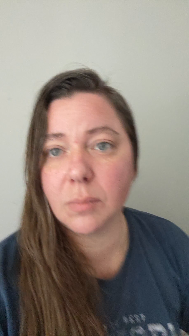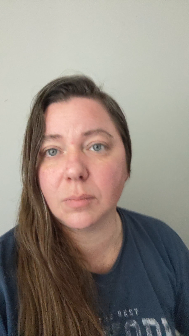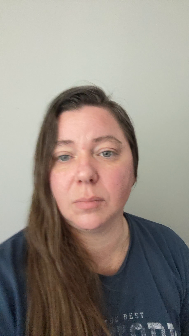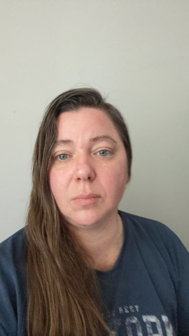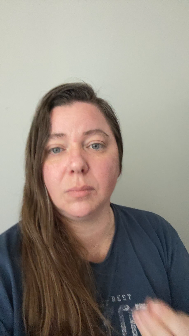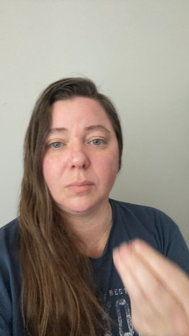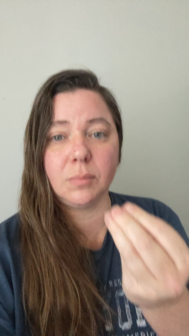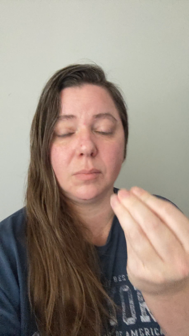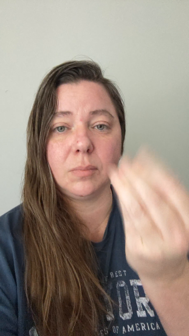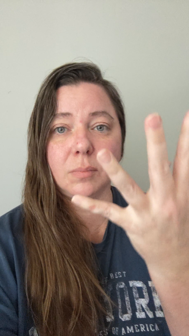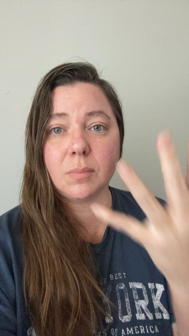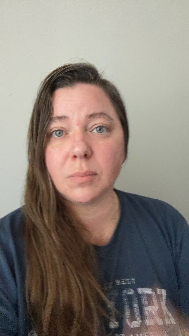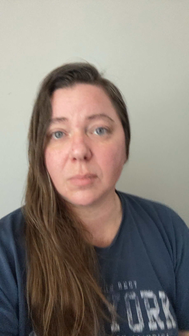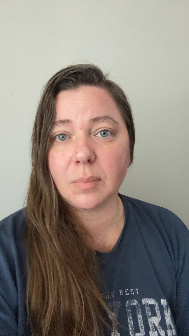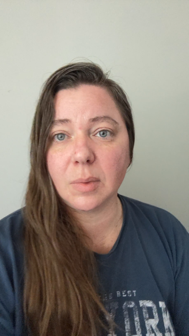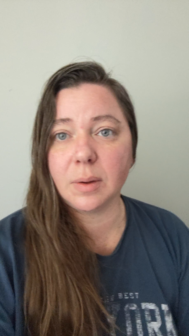plants